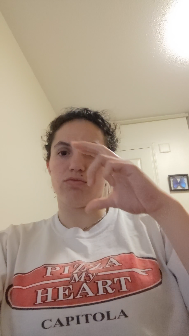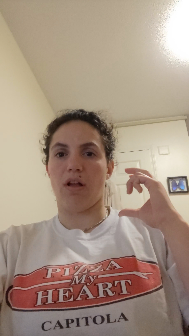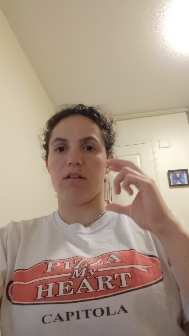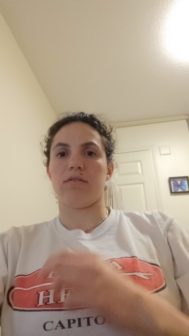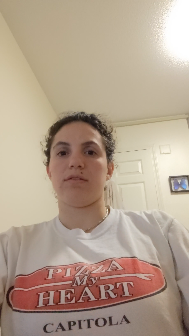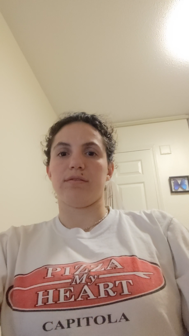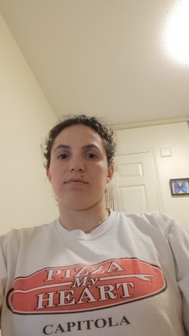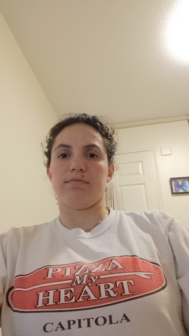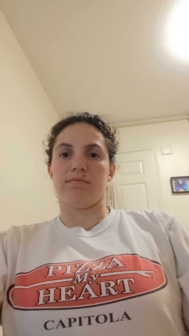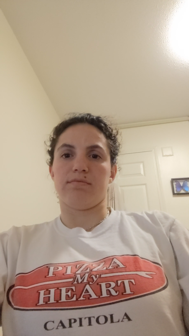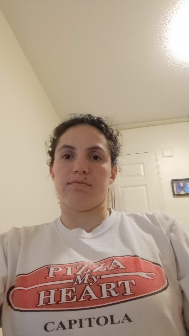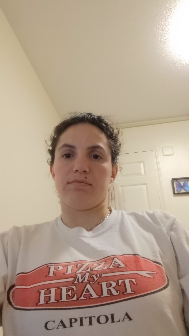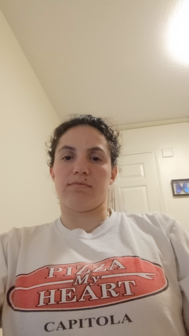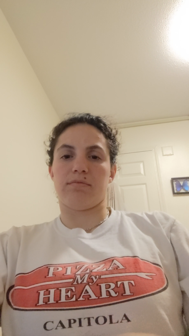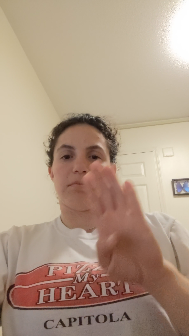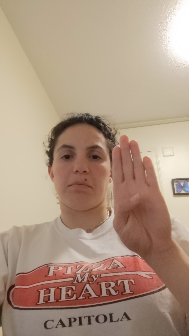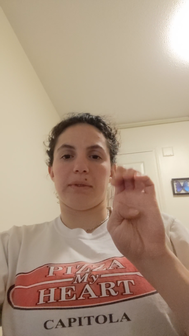be